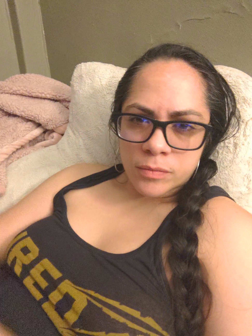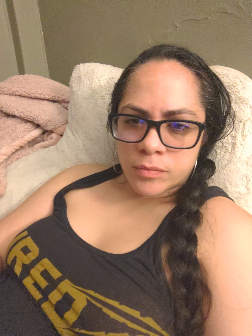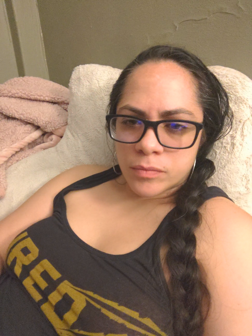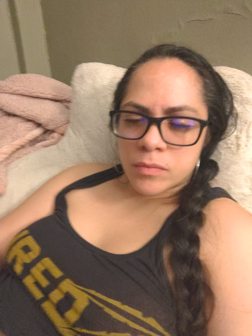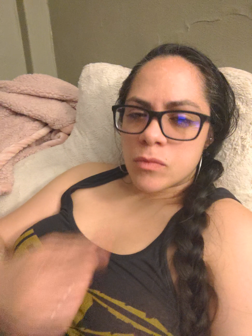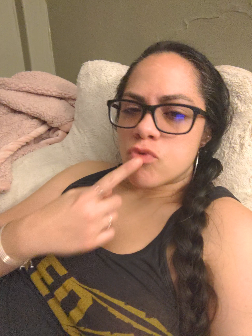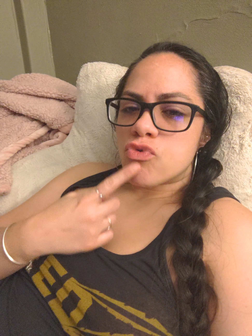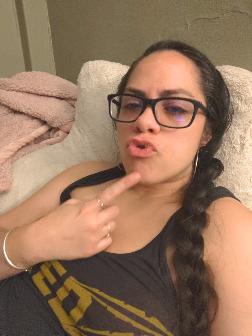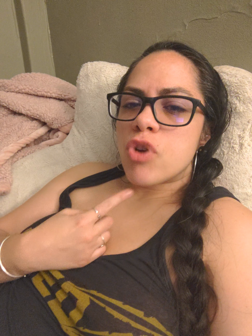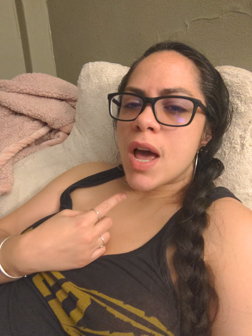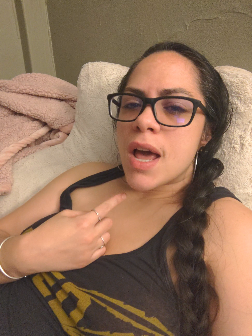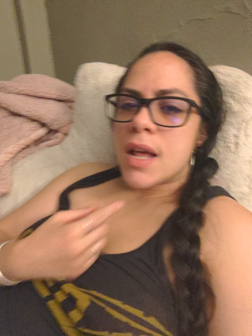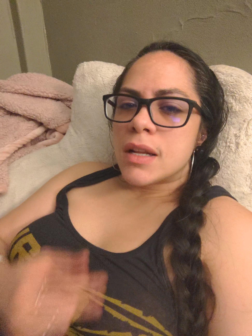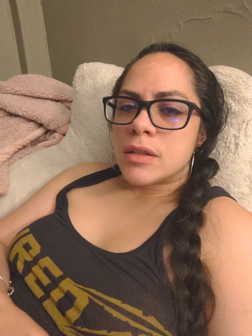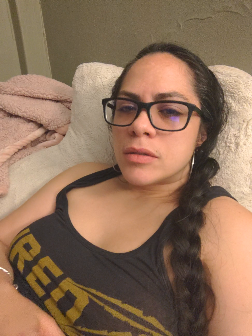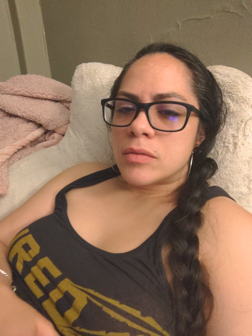red